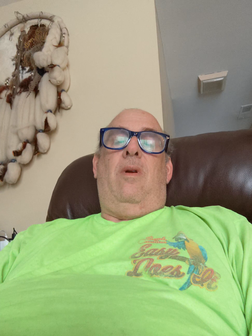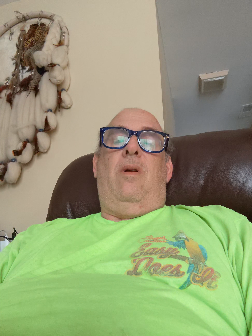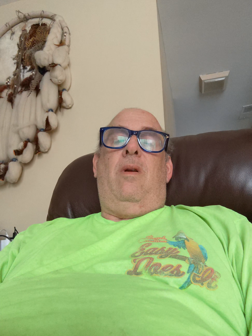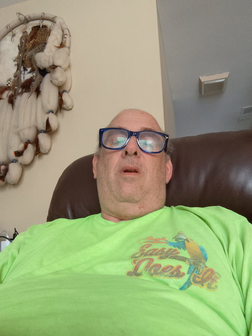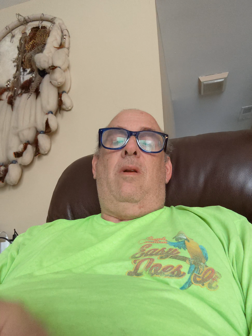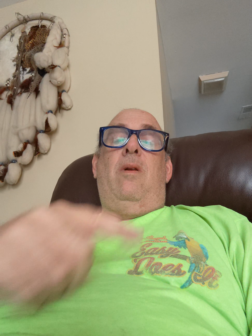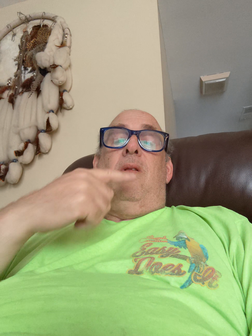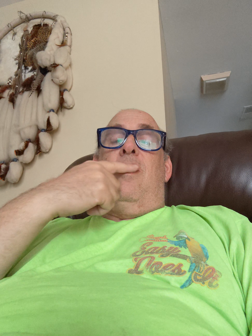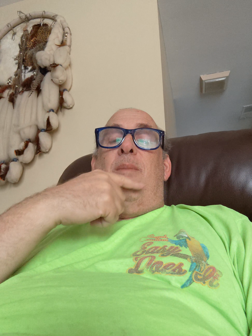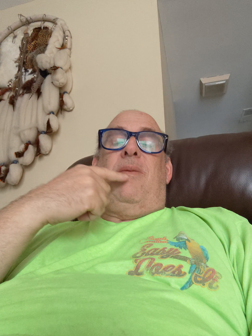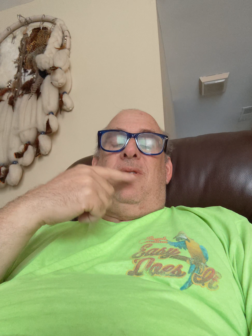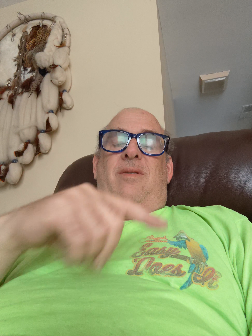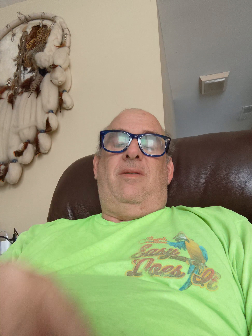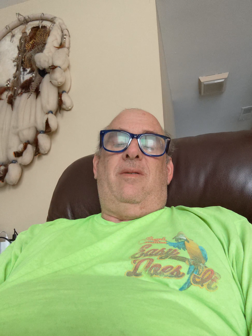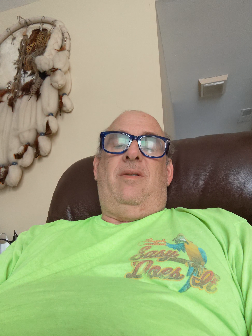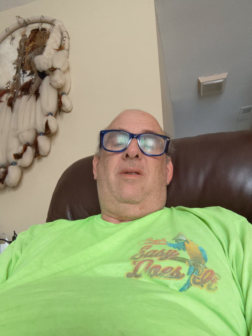lips